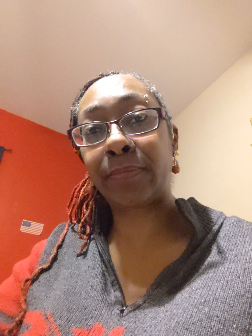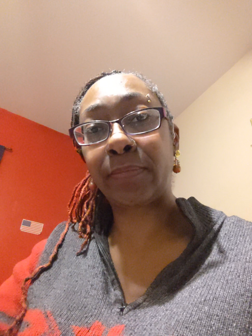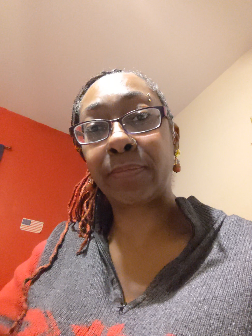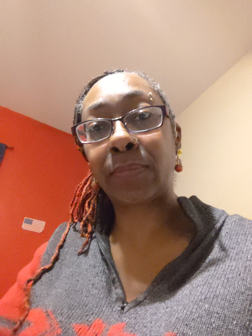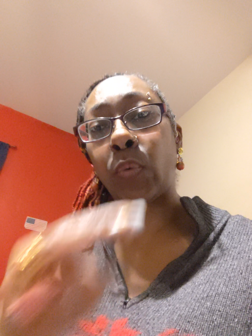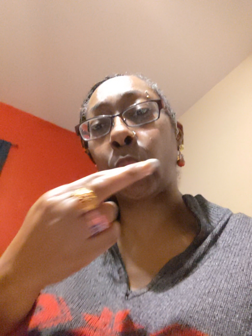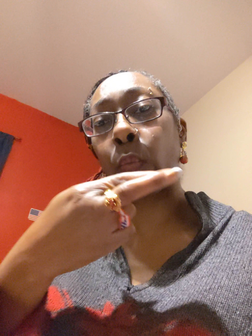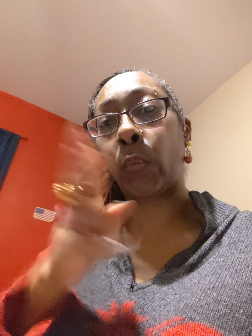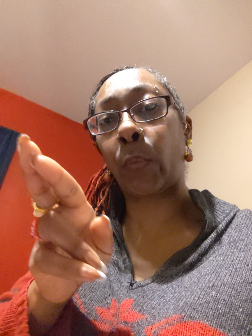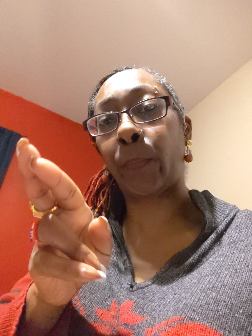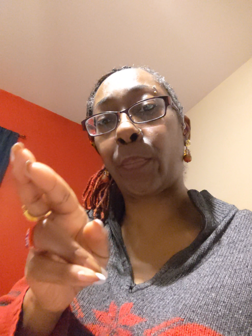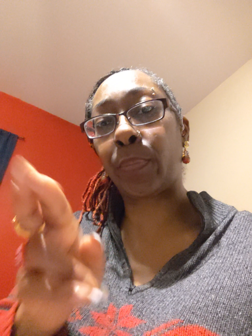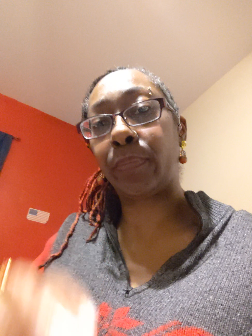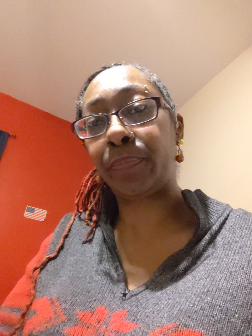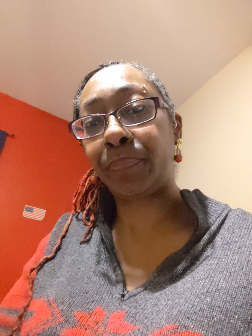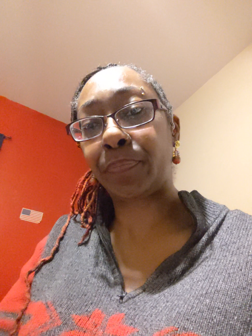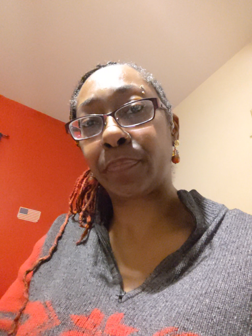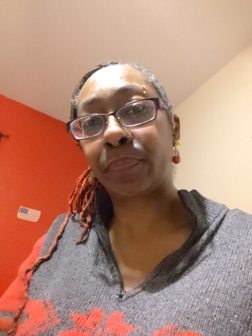room